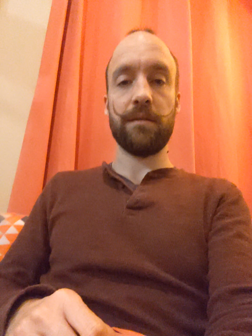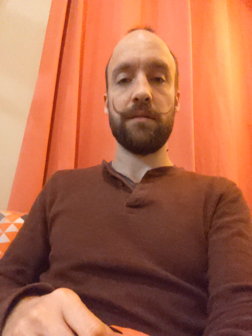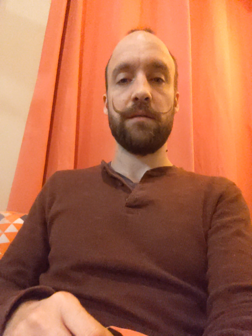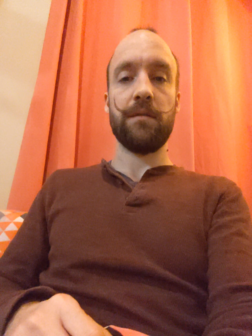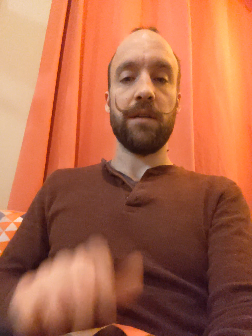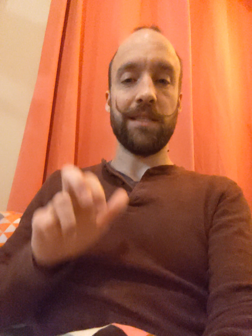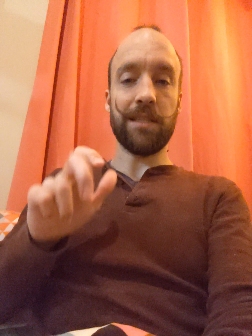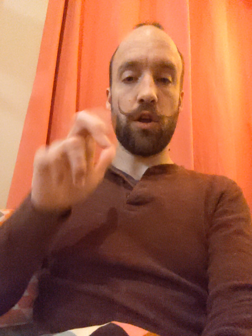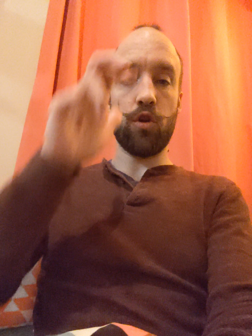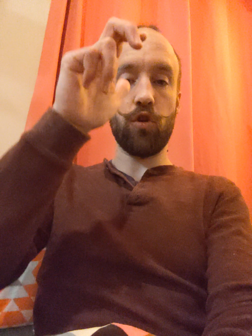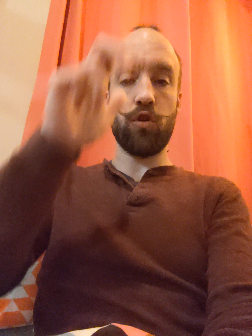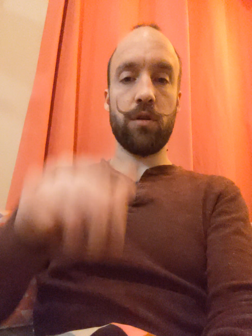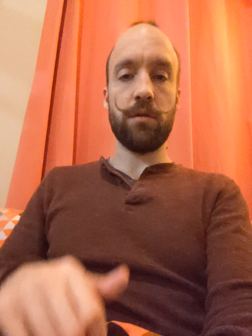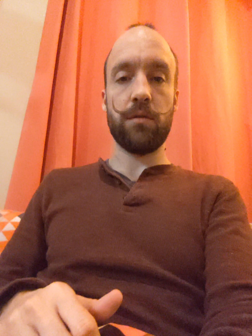stairs